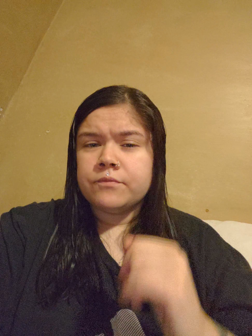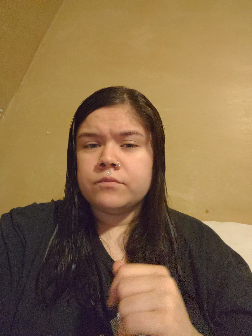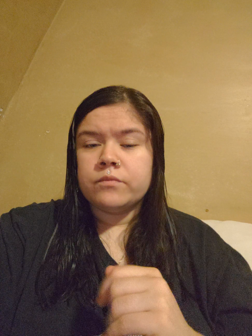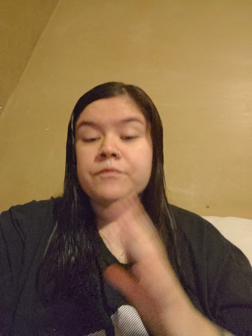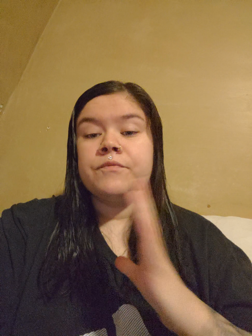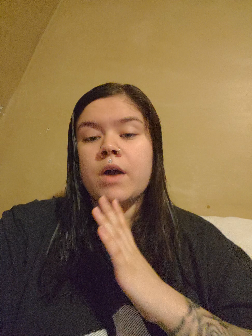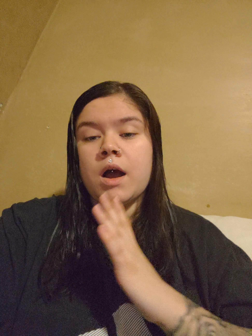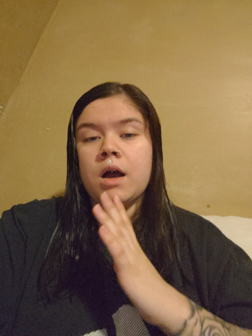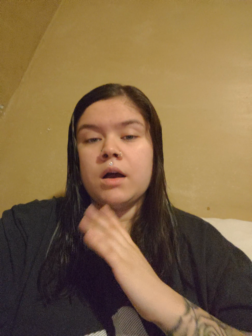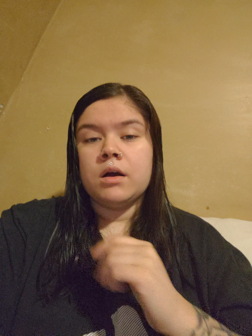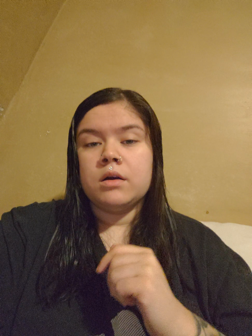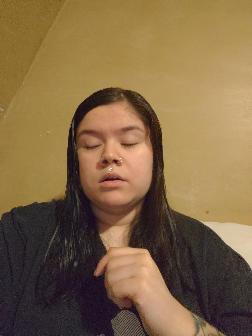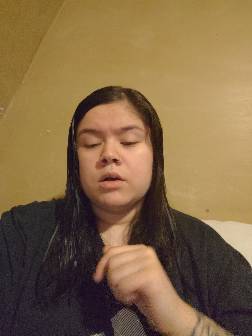fine